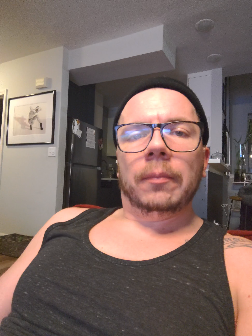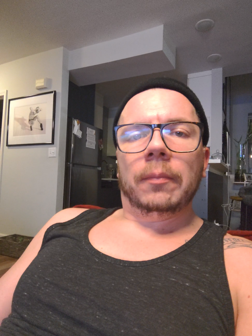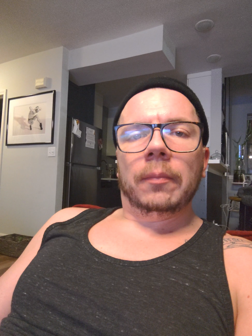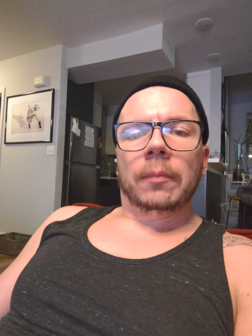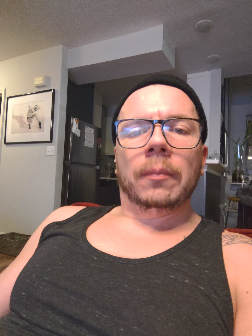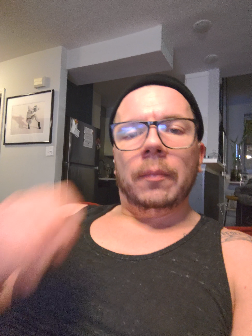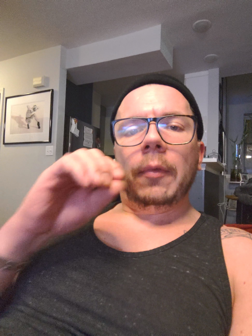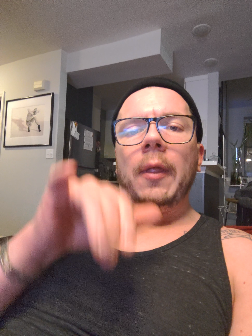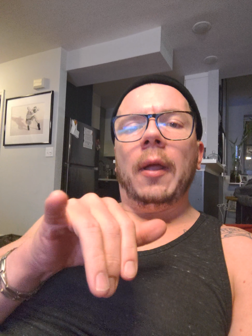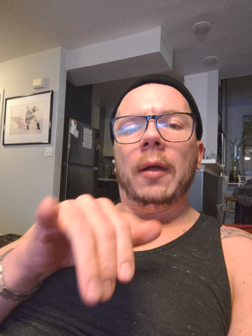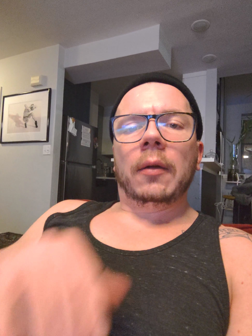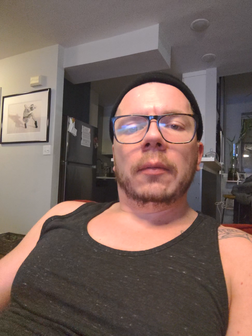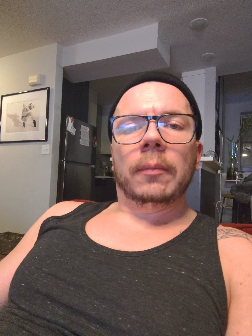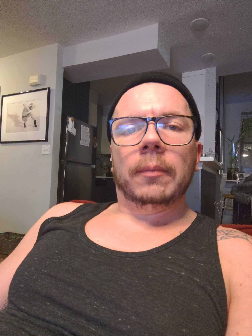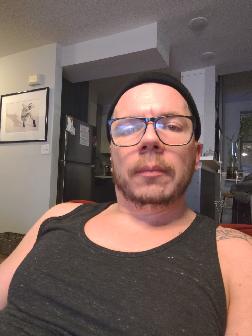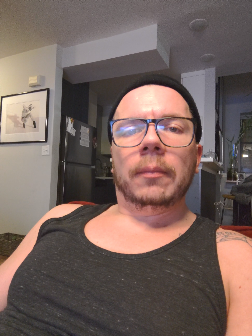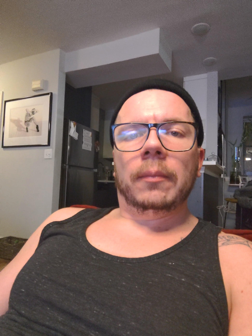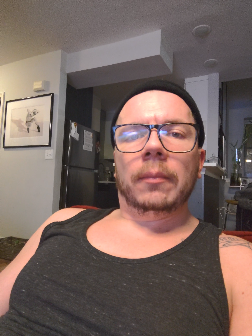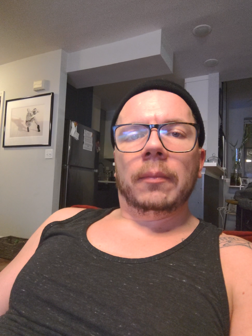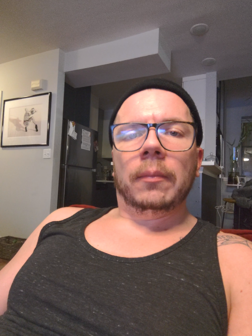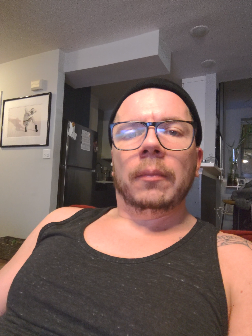that